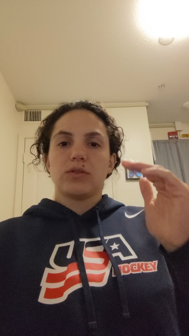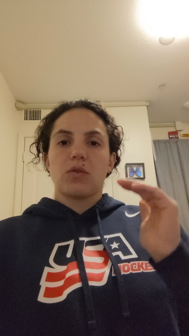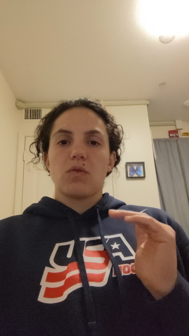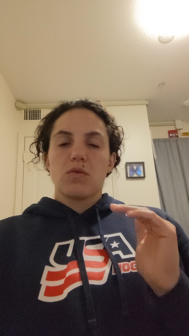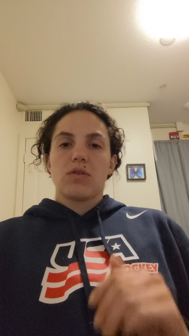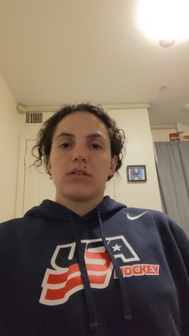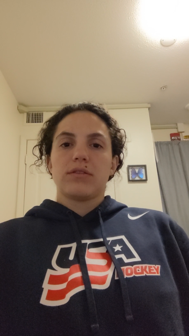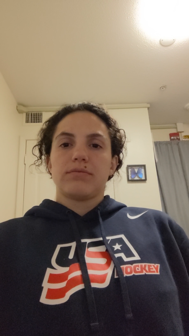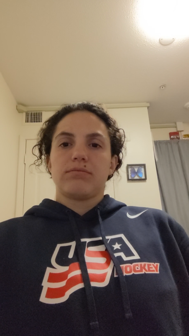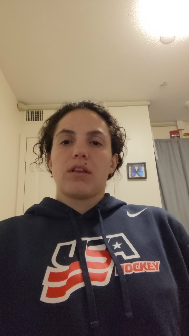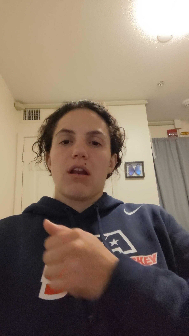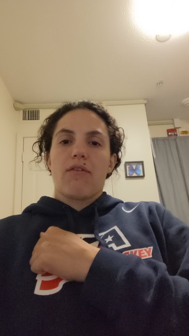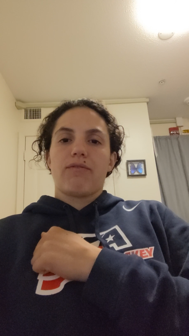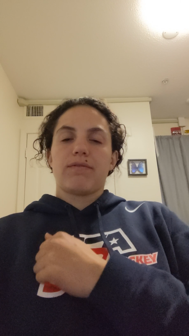love